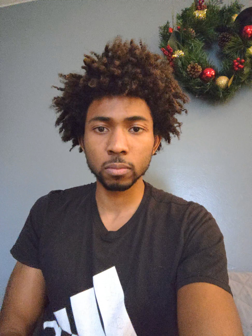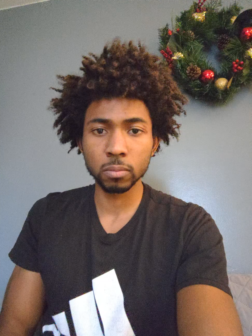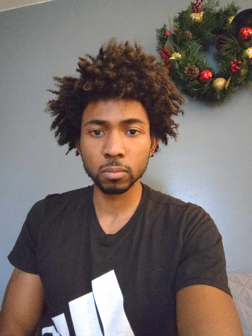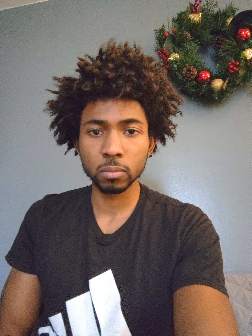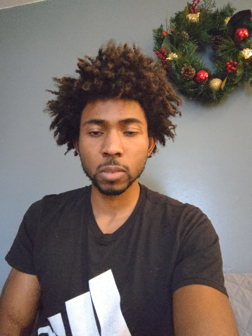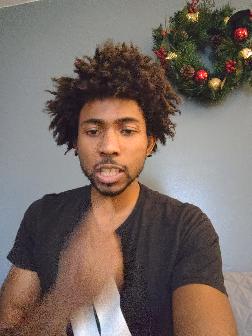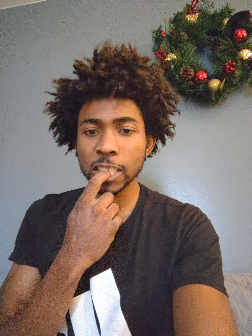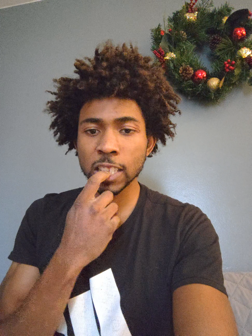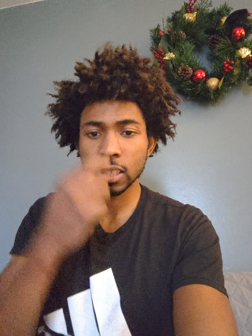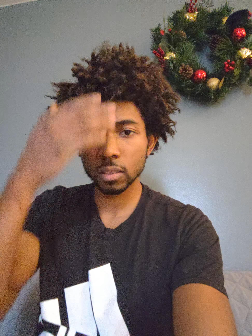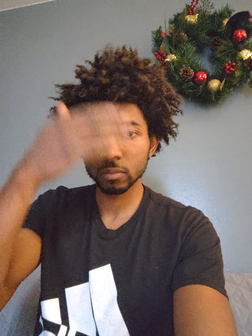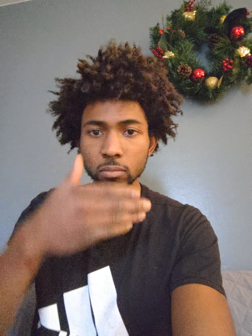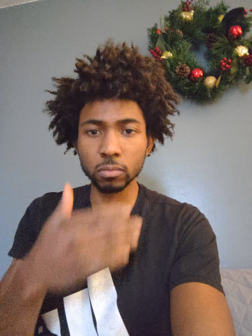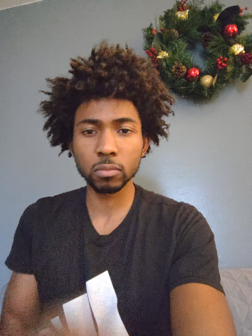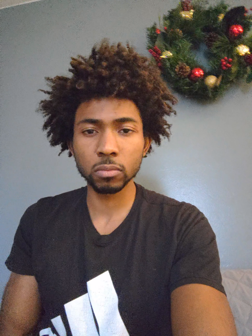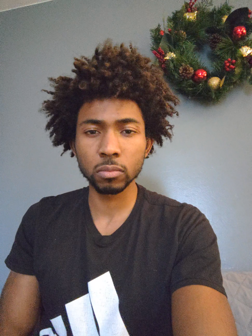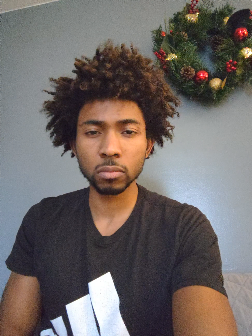window